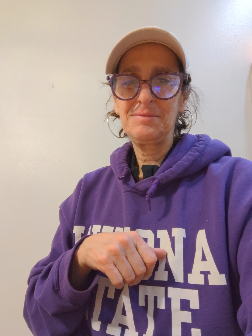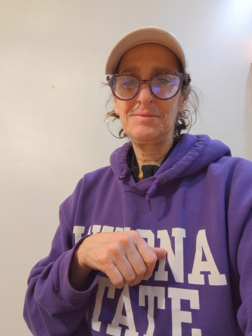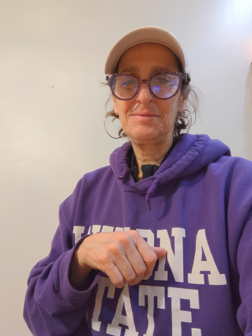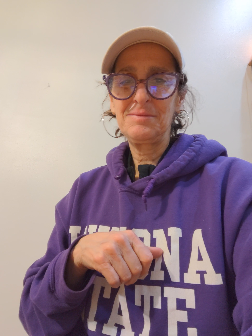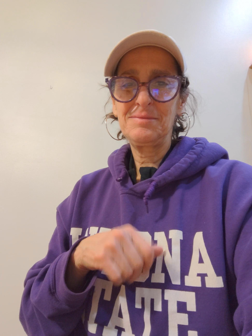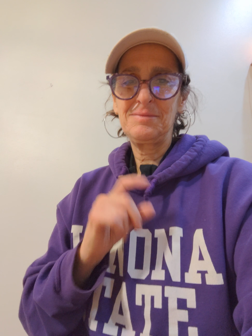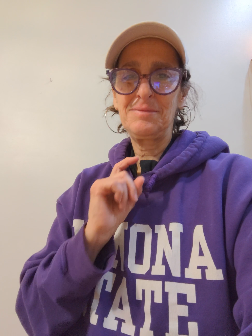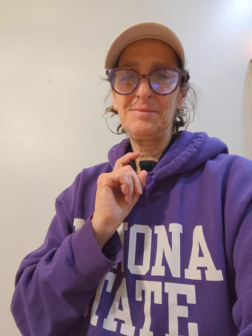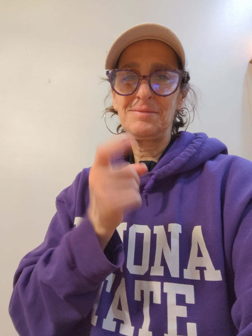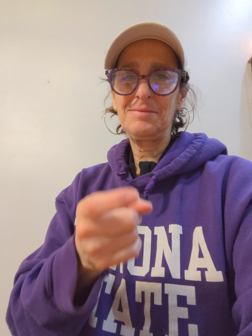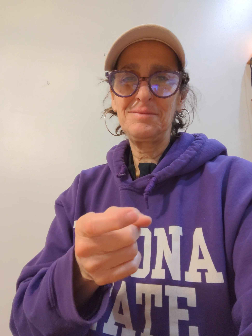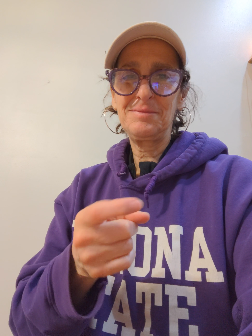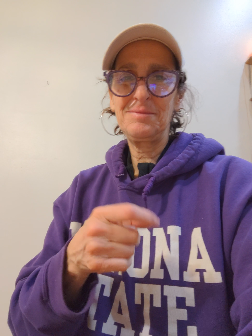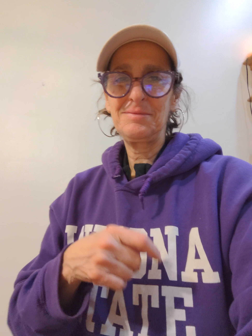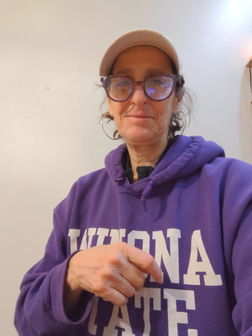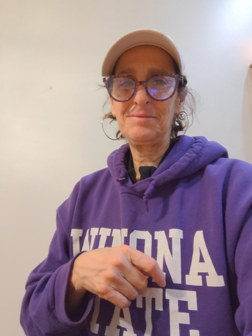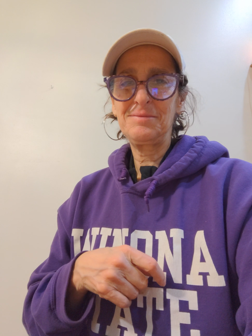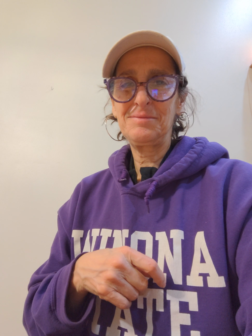gift